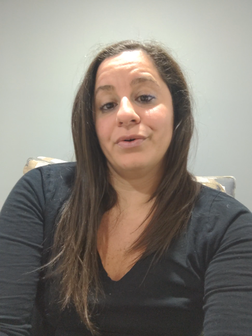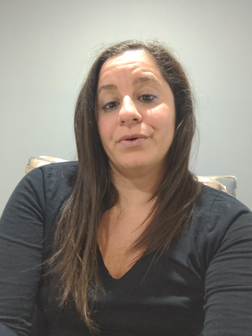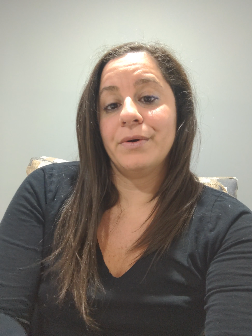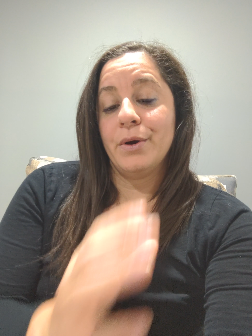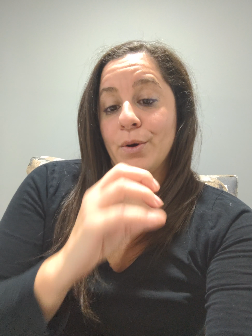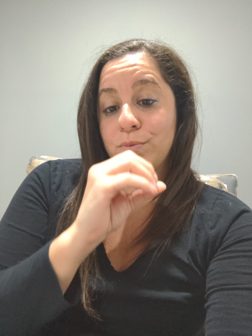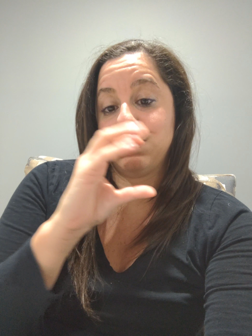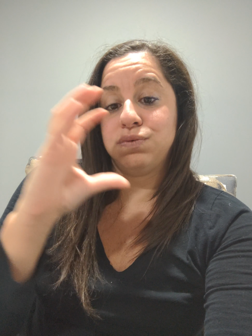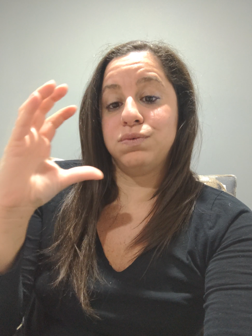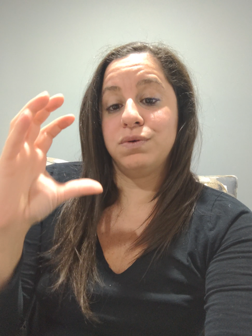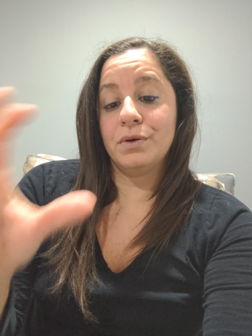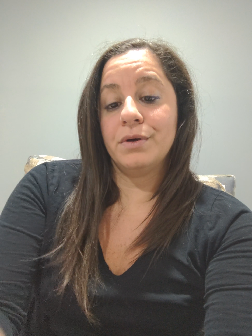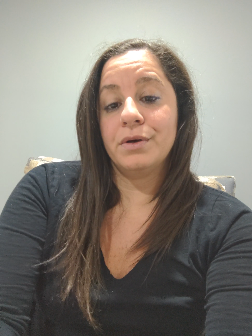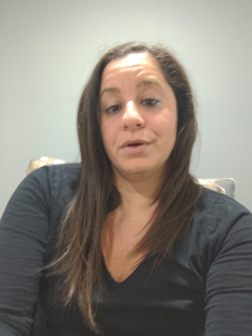balloon